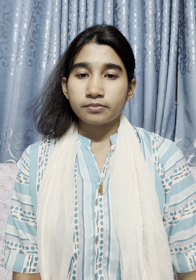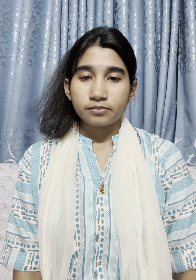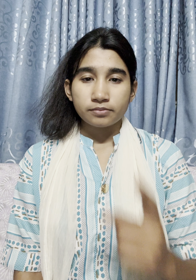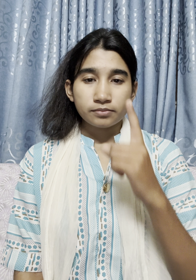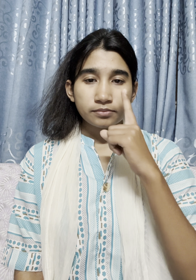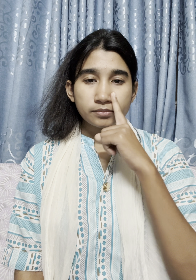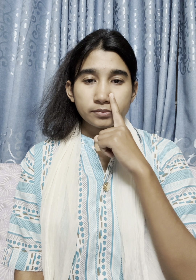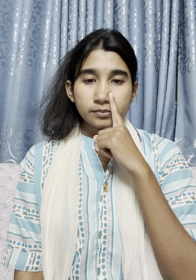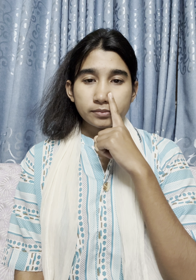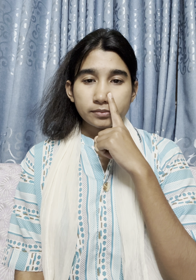মা